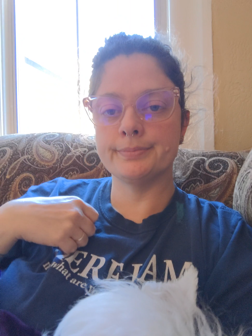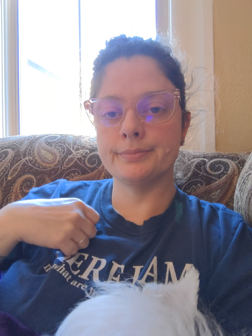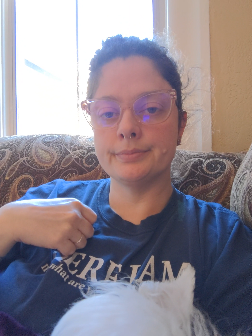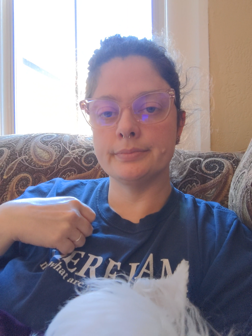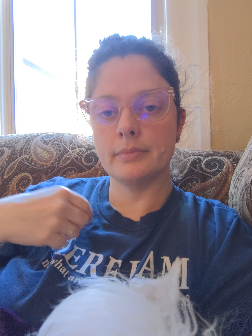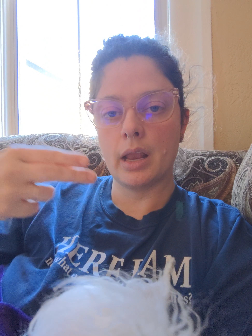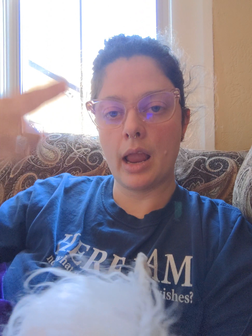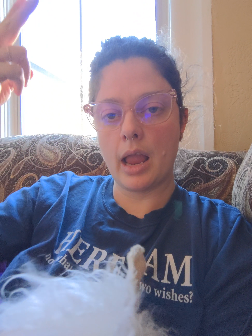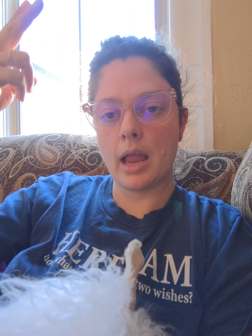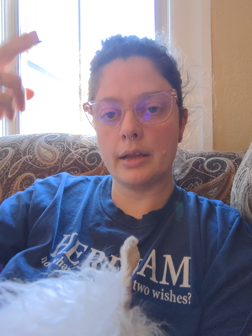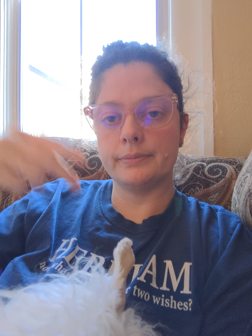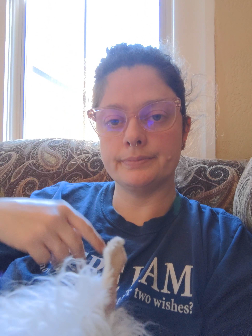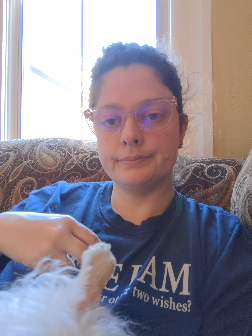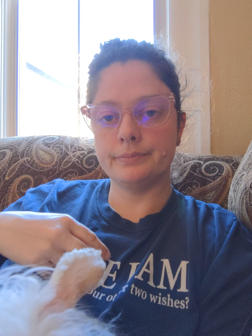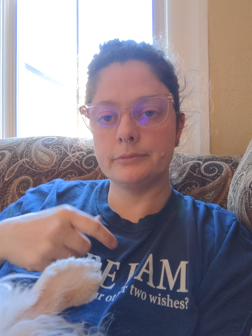high